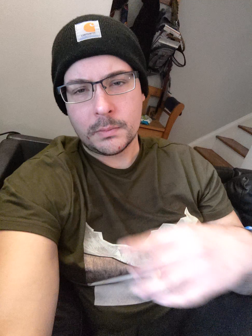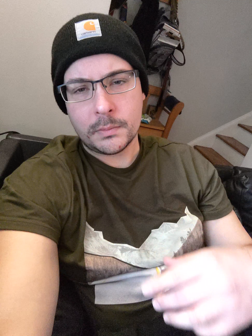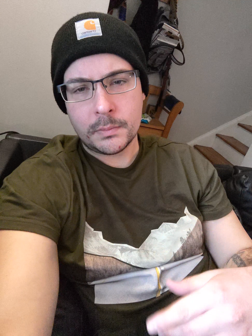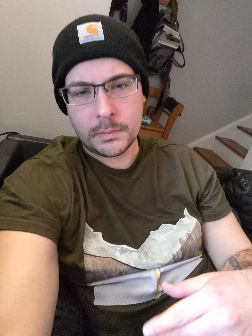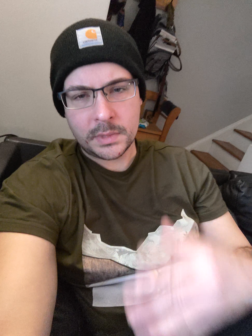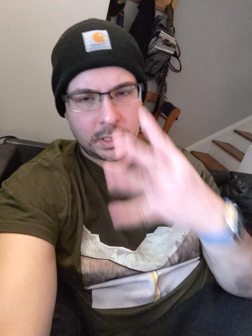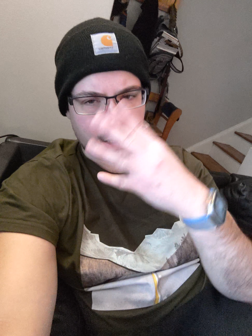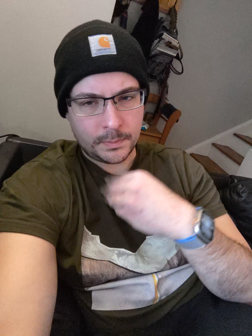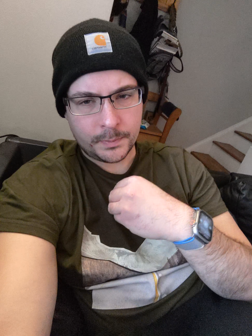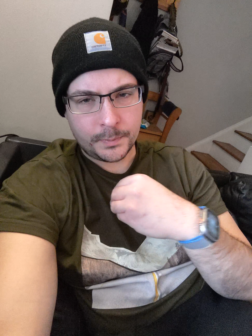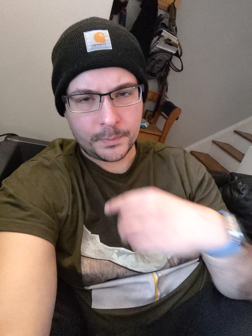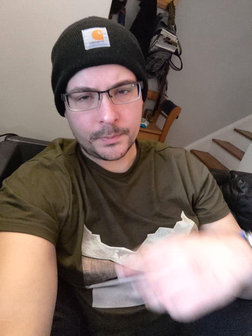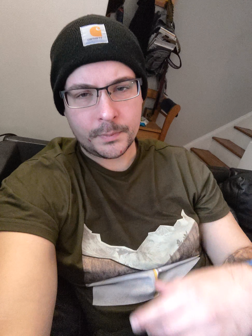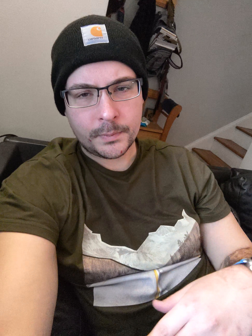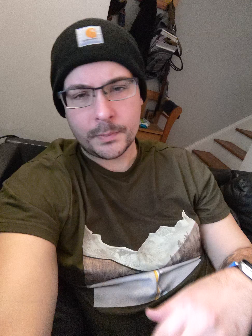sleep